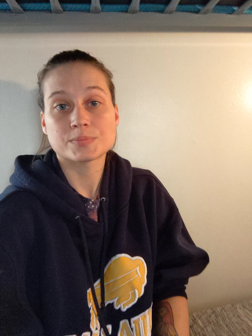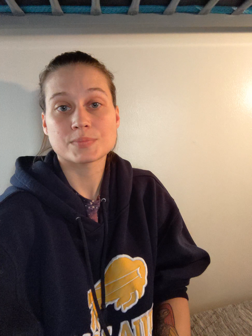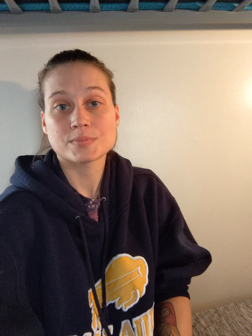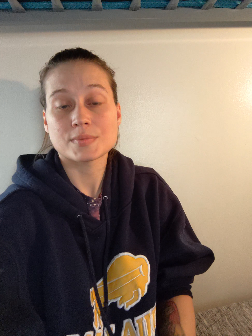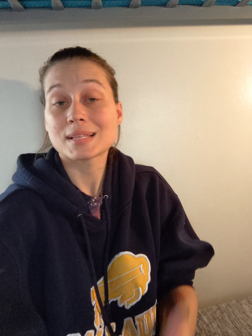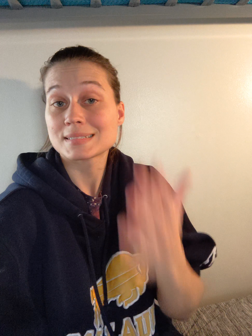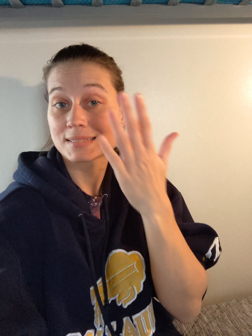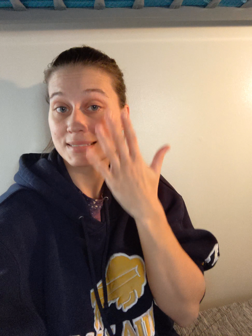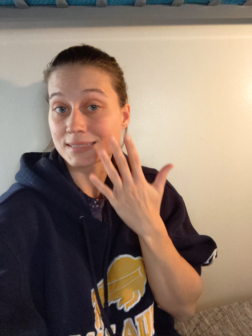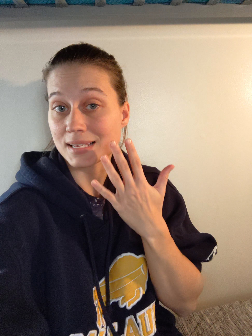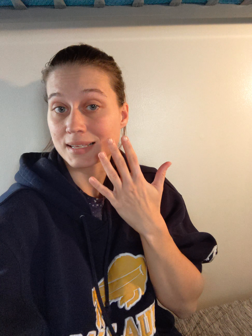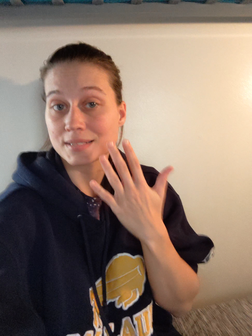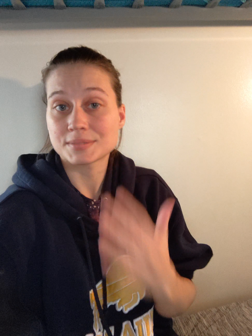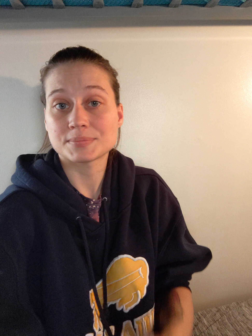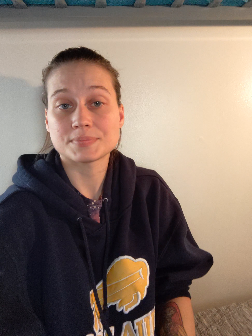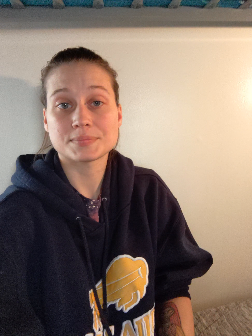sad